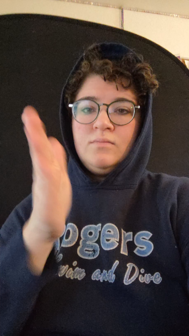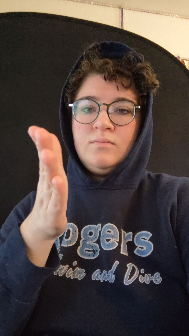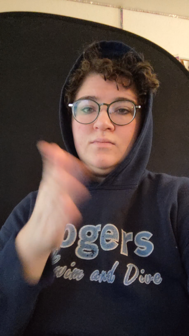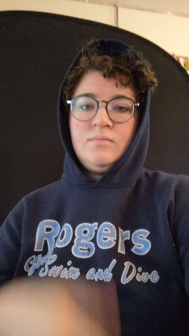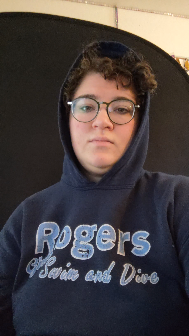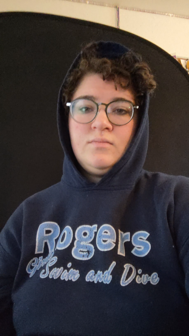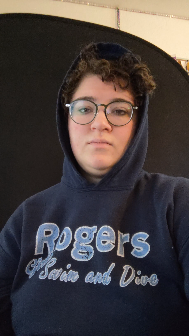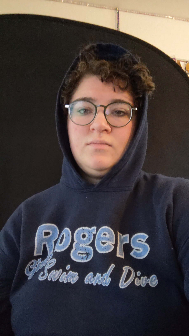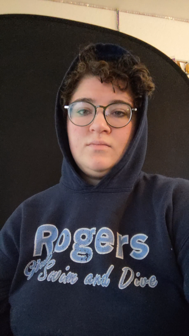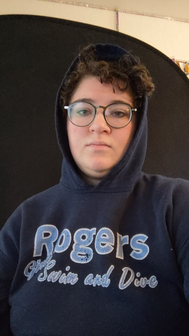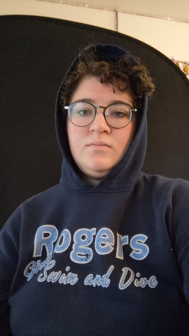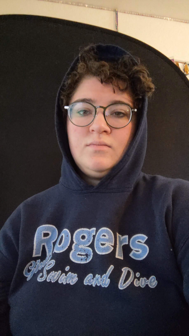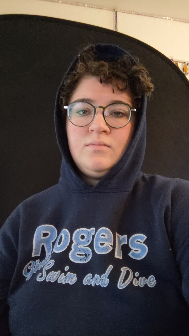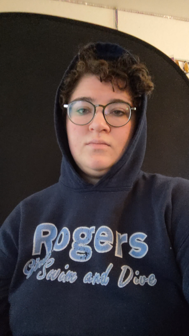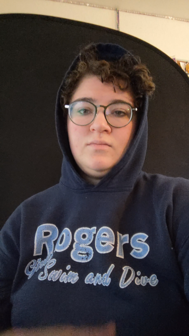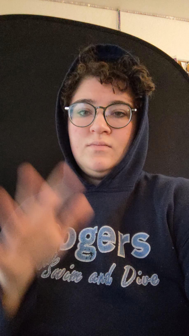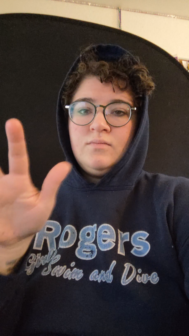full